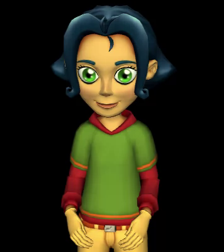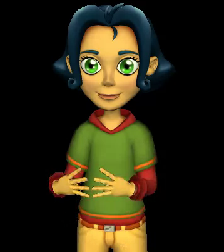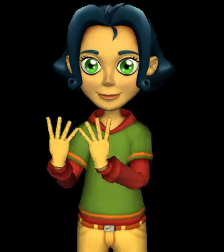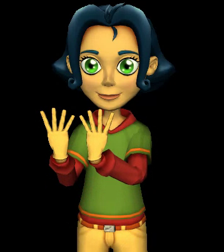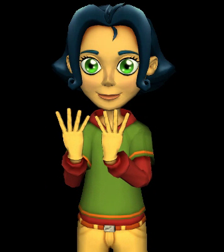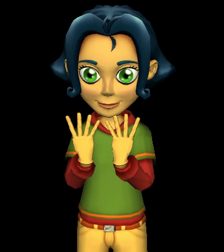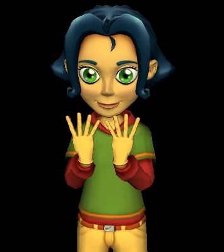عيد ميلاد